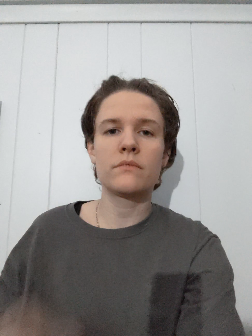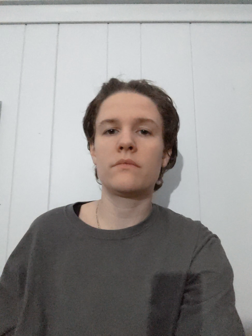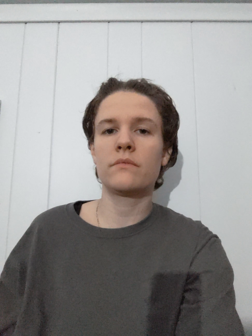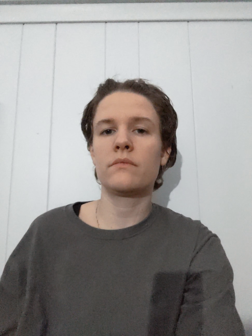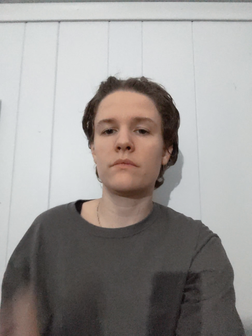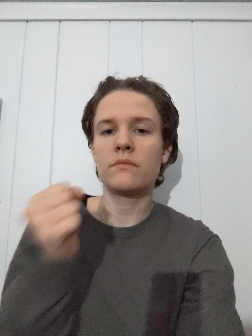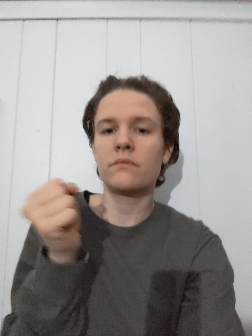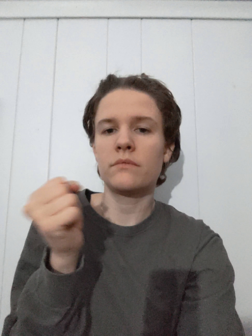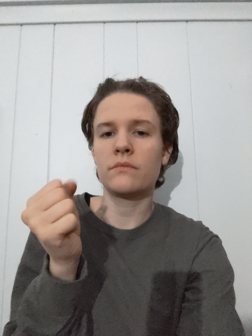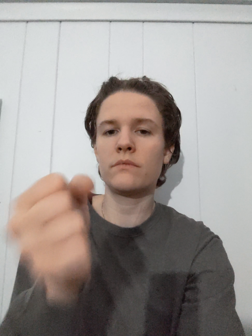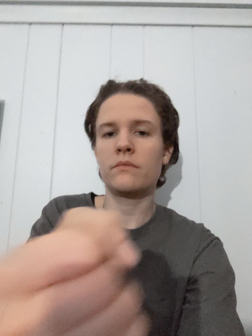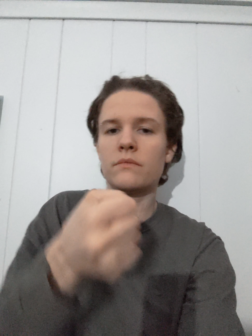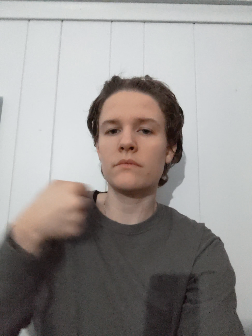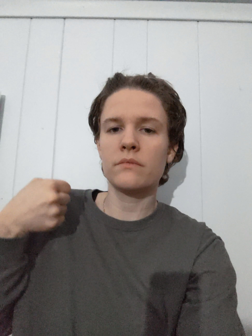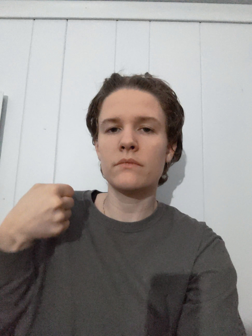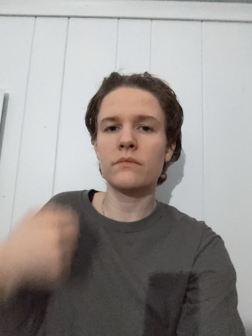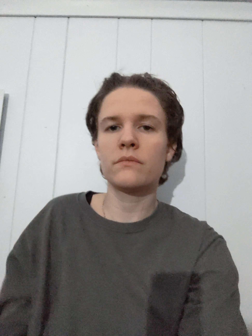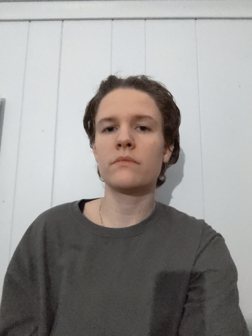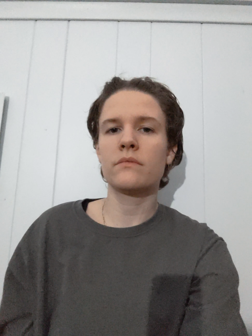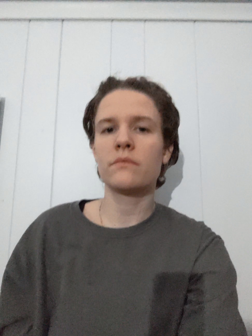refrigerator